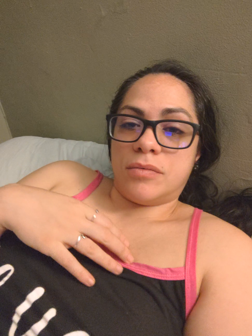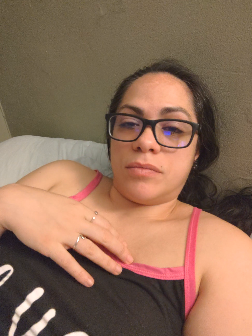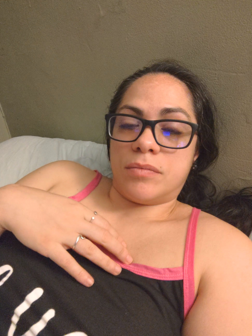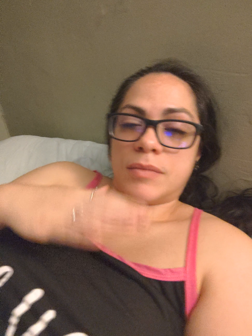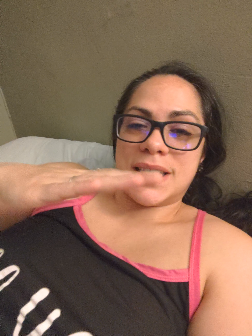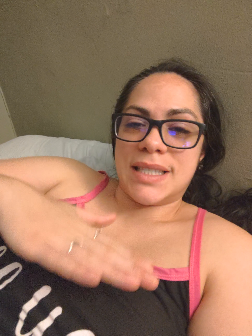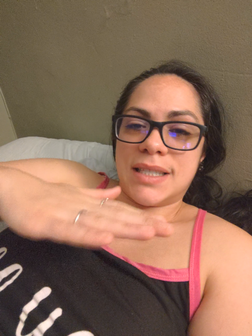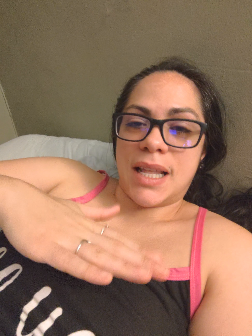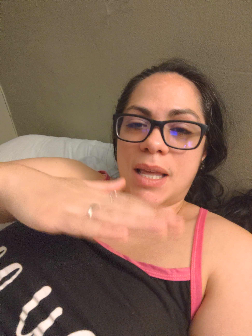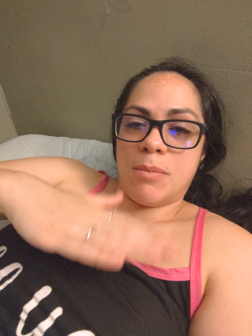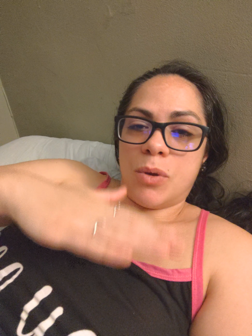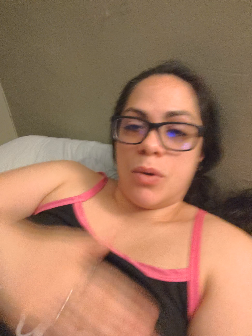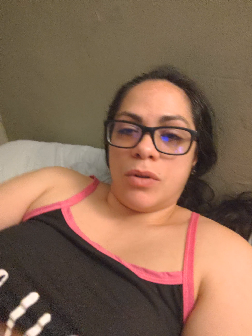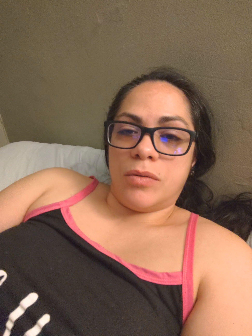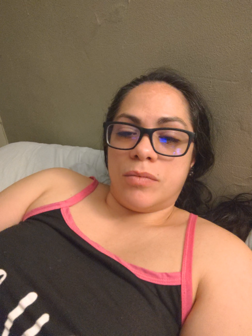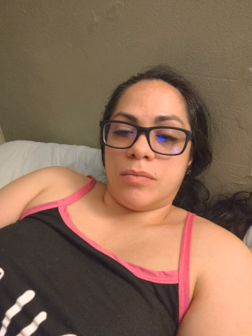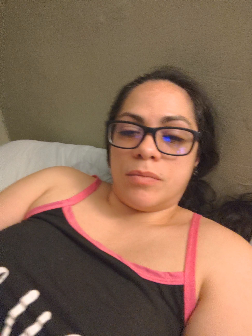table